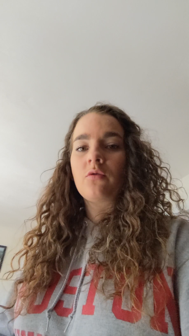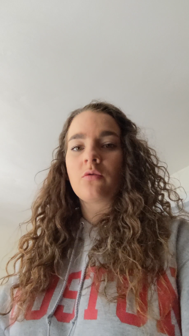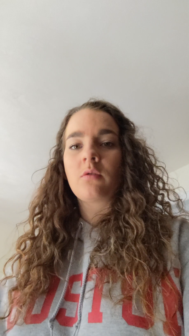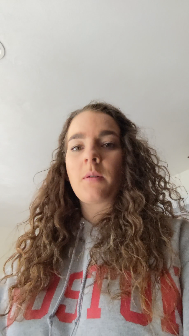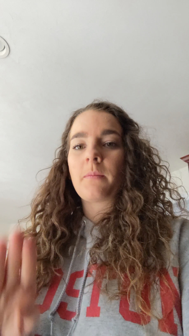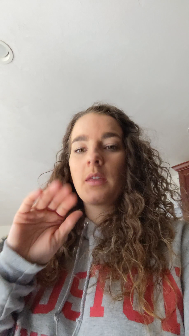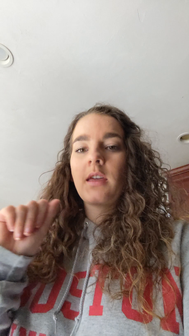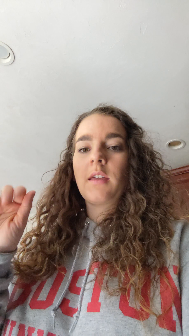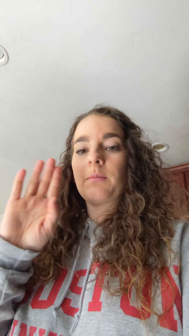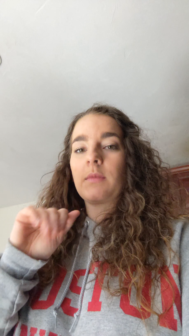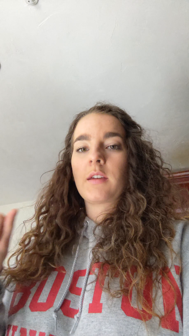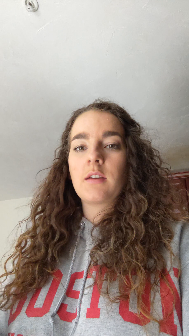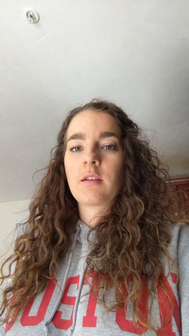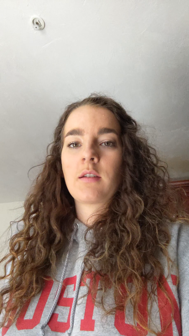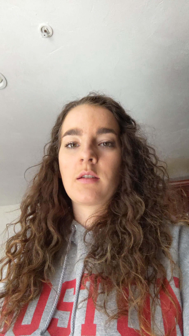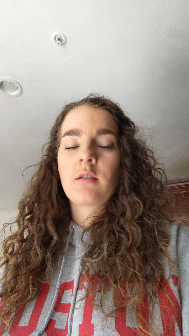baa baa